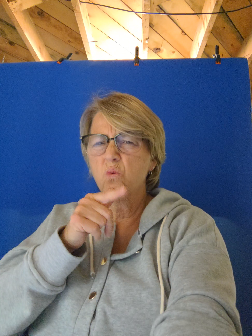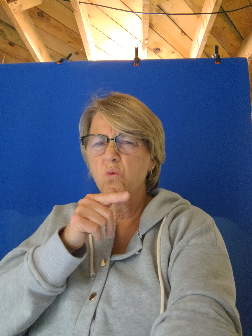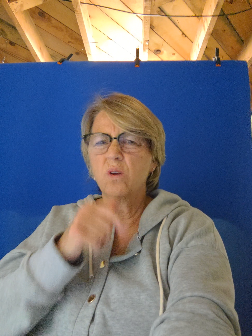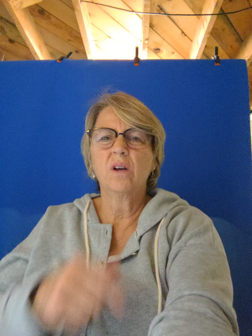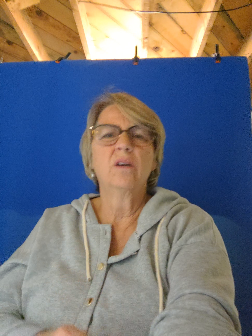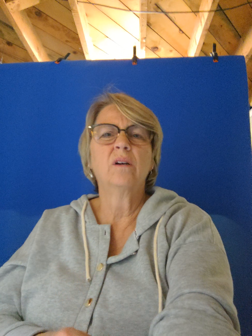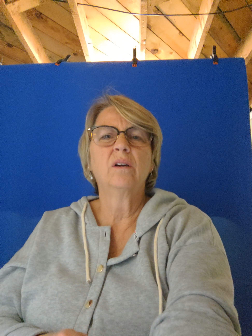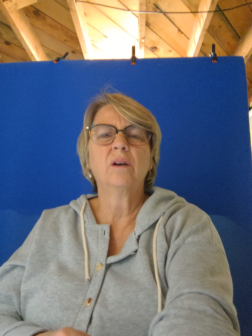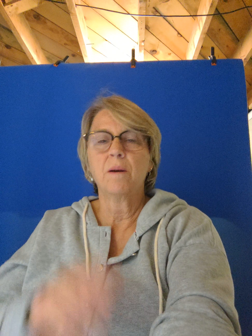who